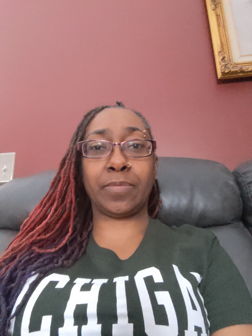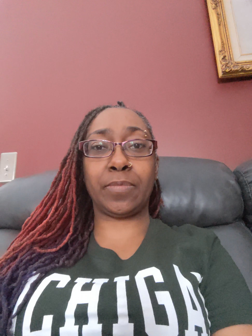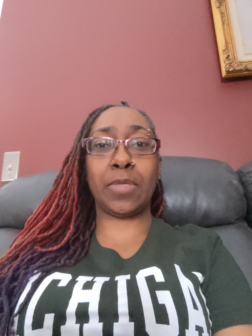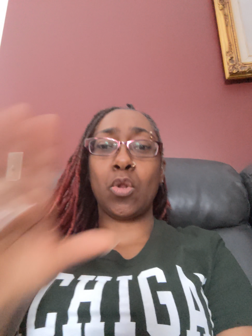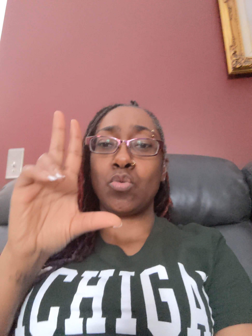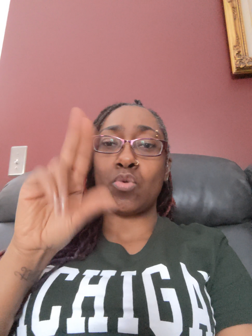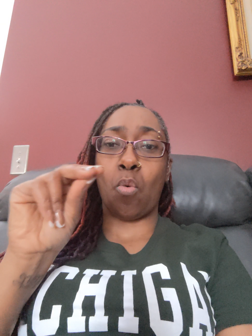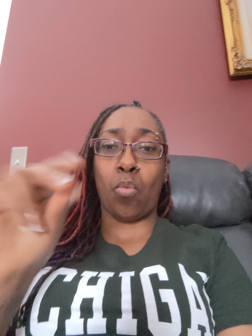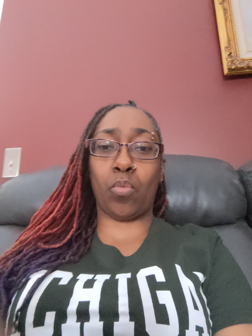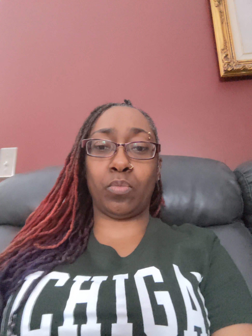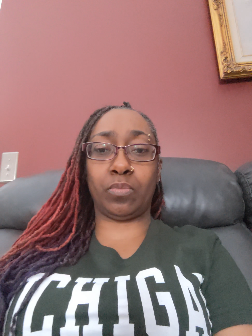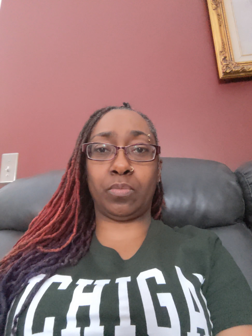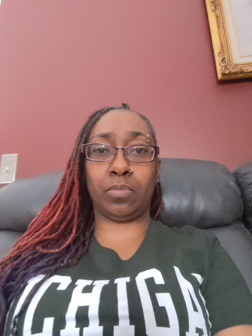no